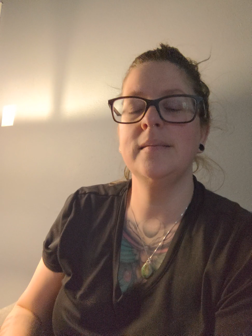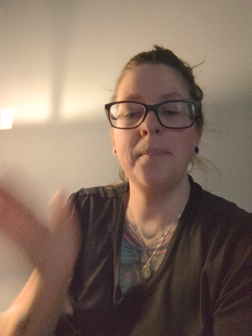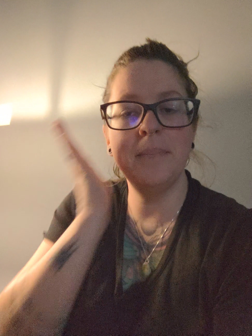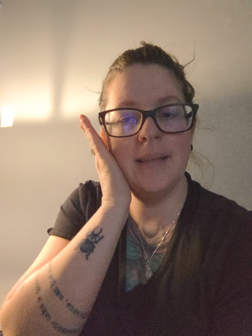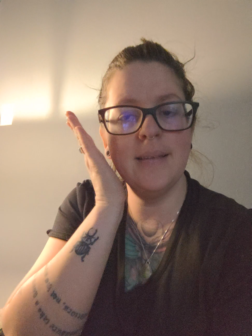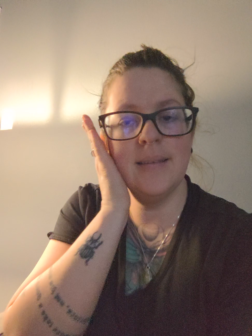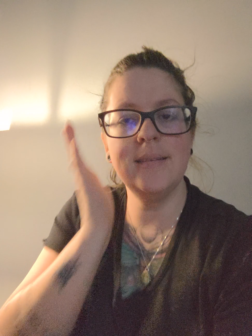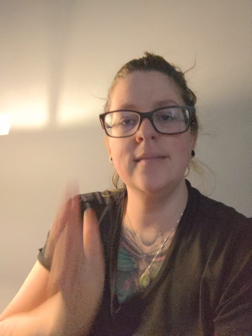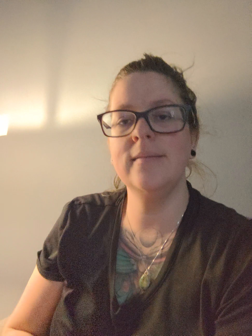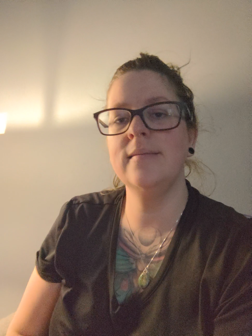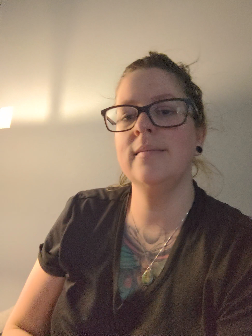bed